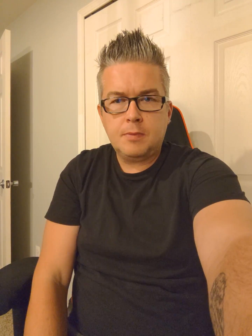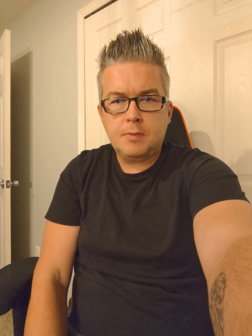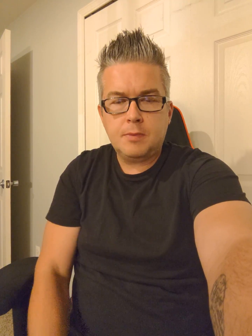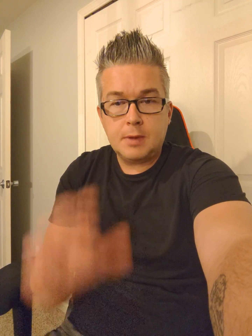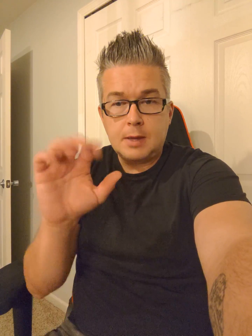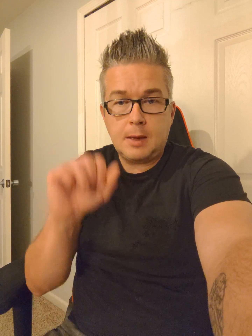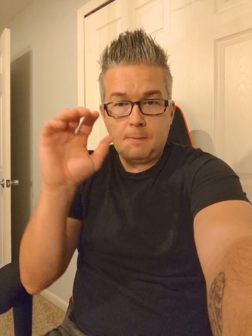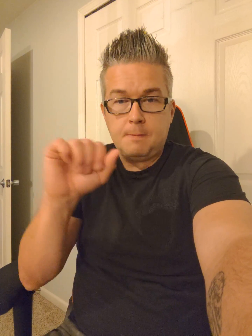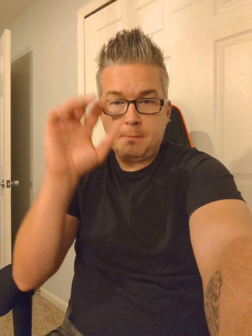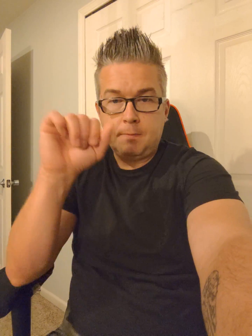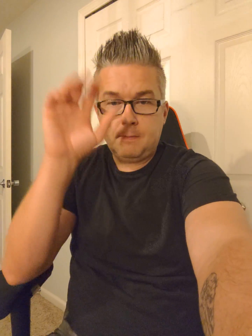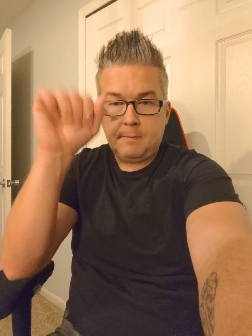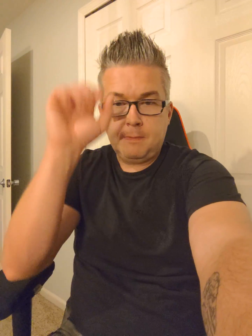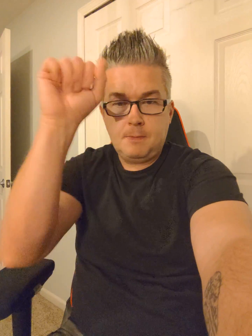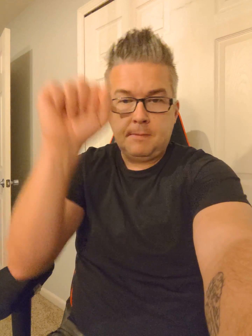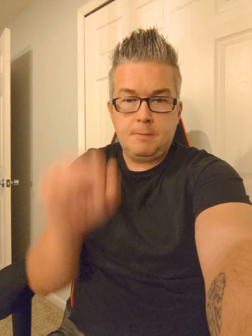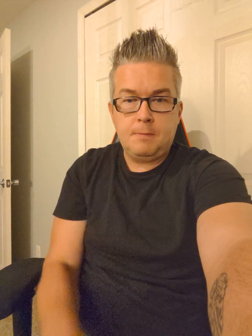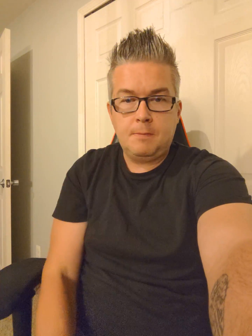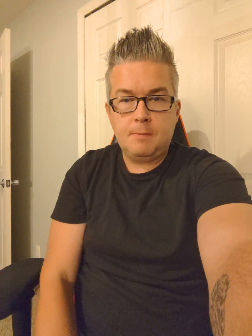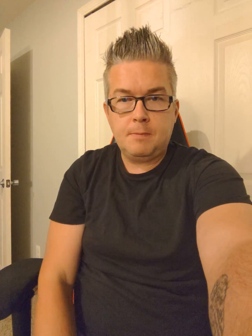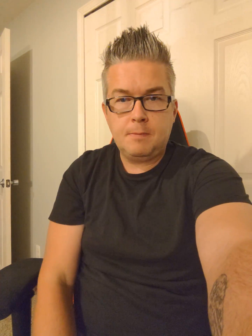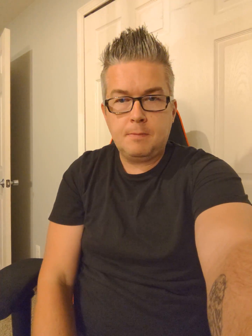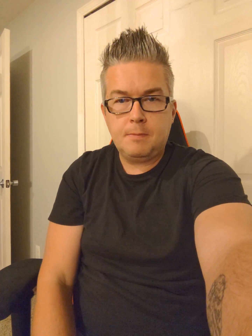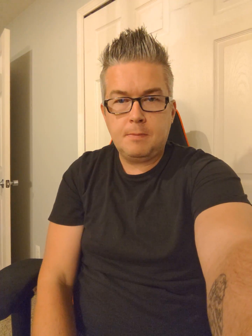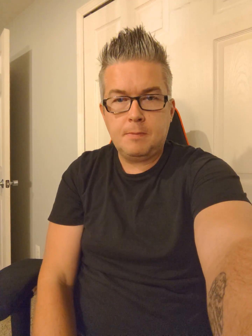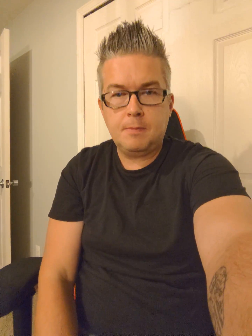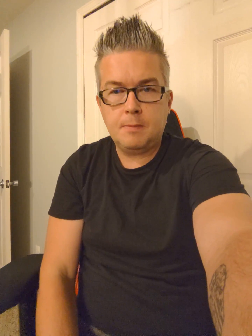ladder